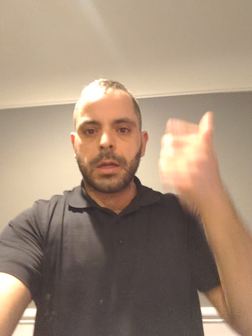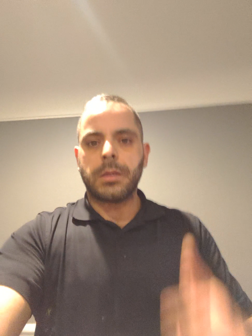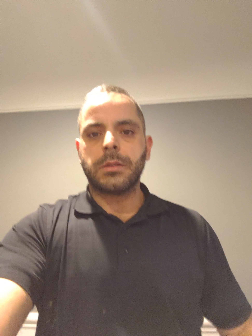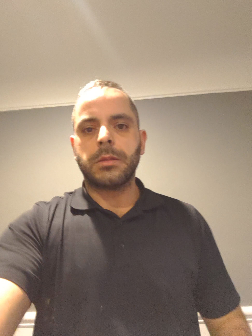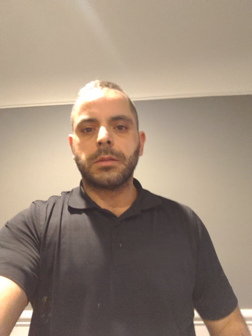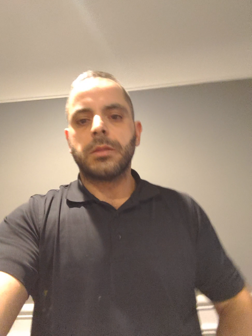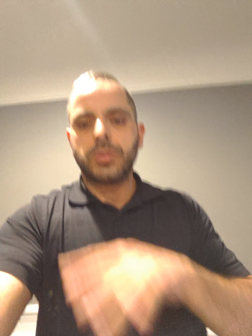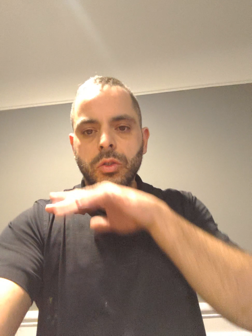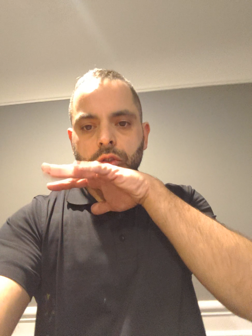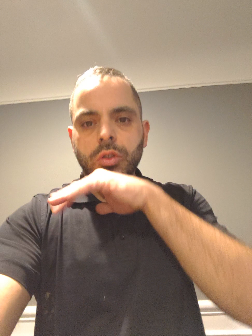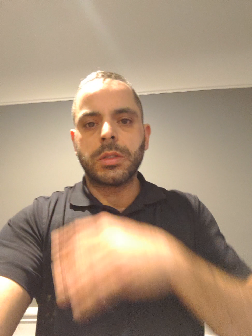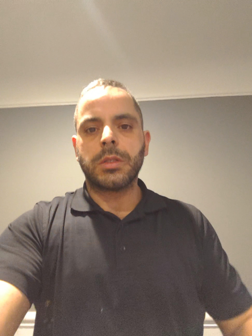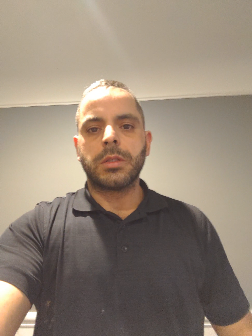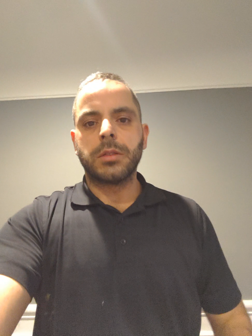dirty